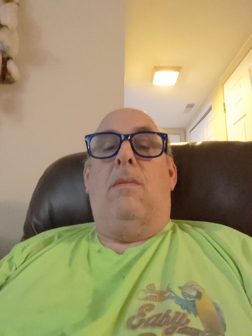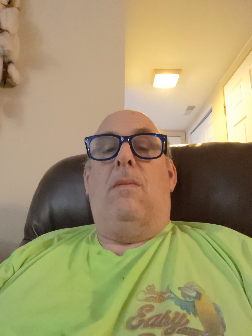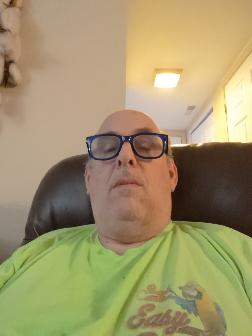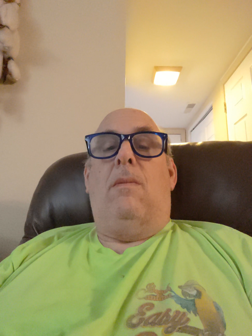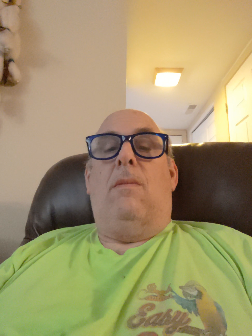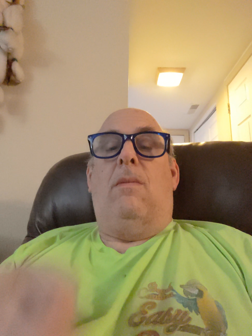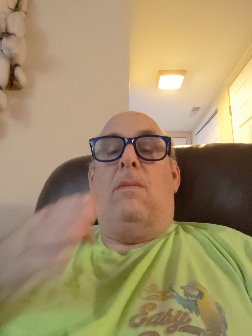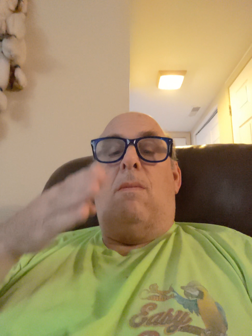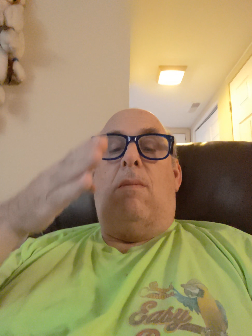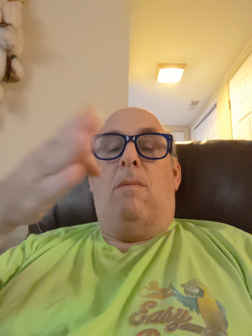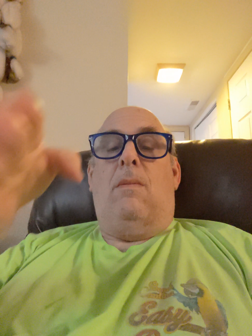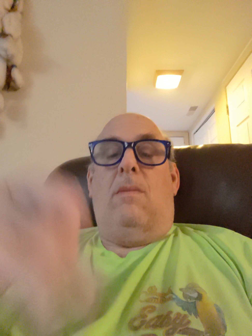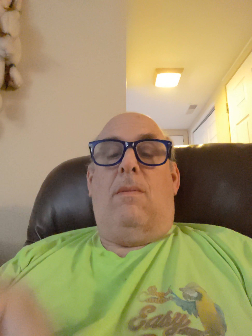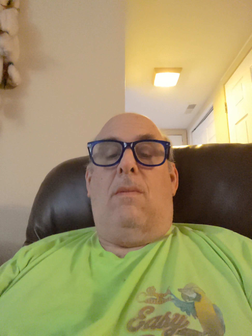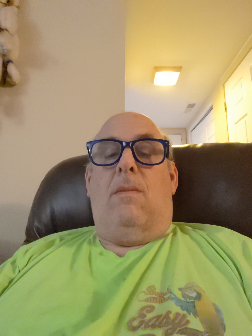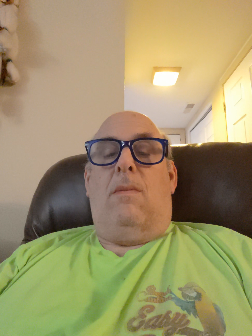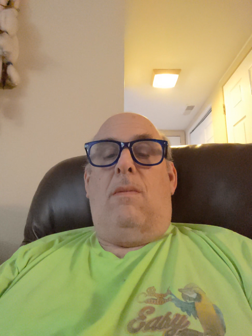after